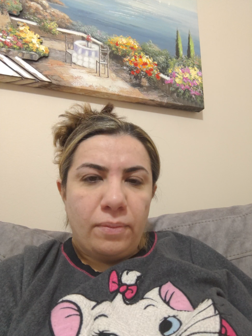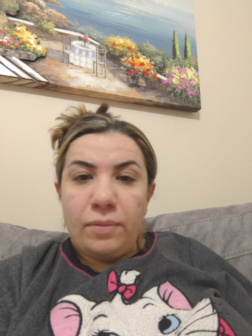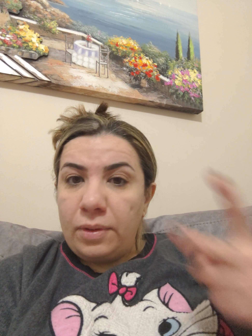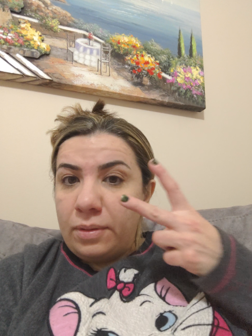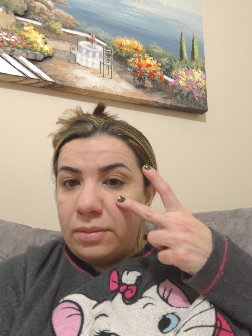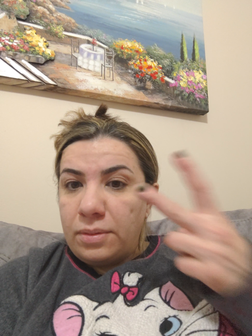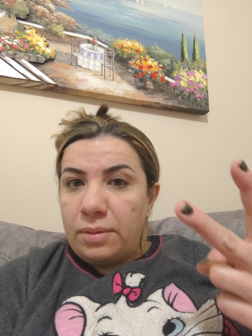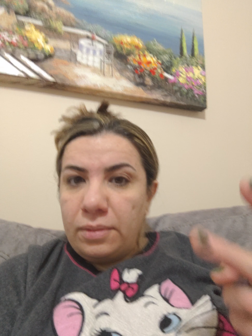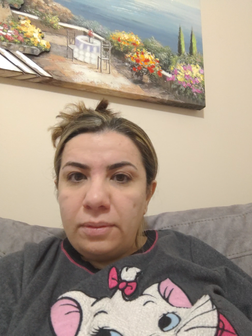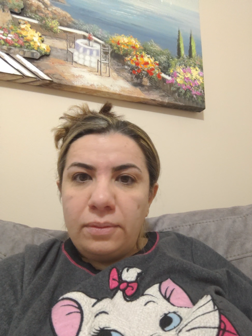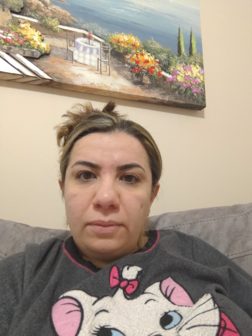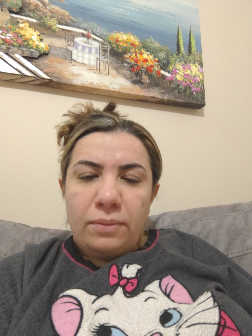see